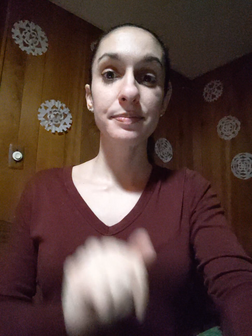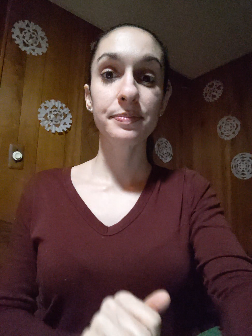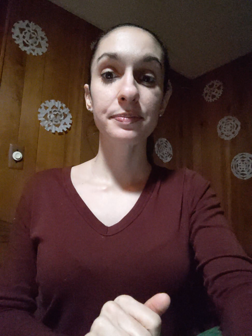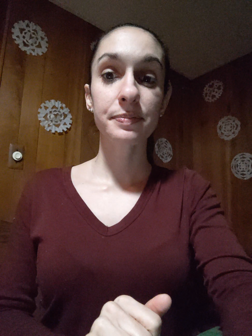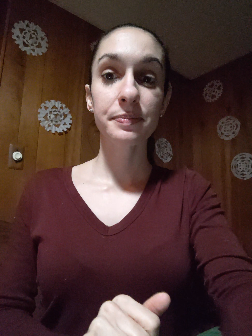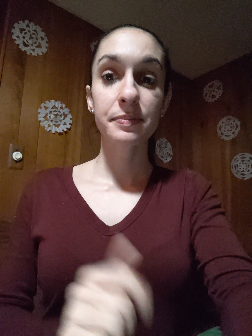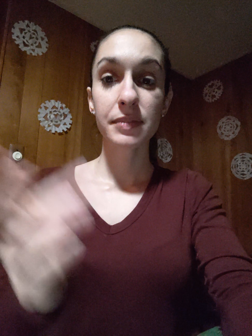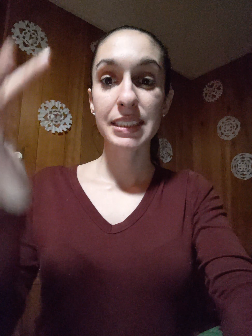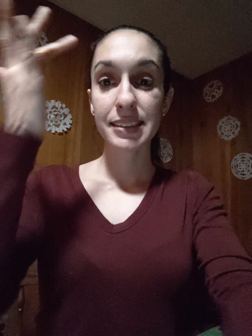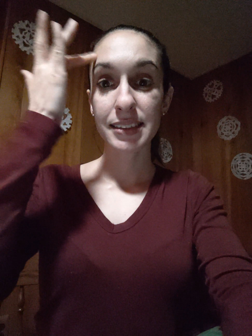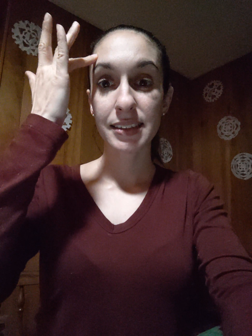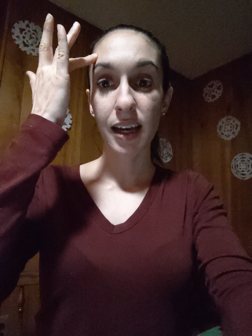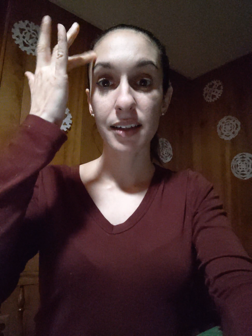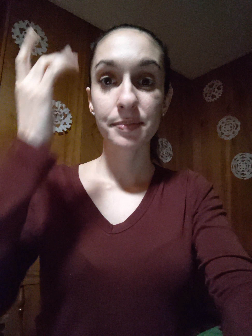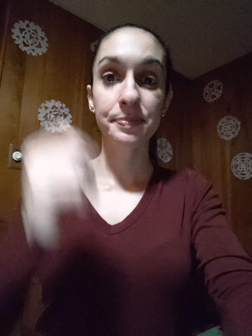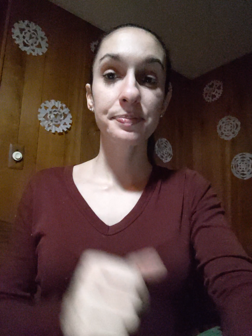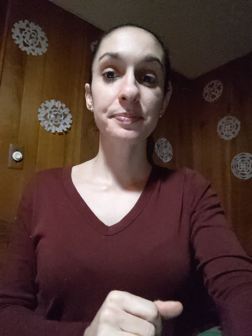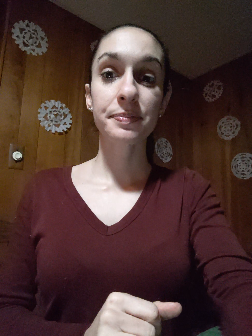sick